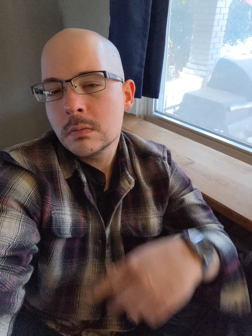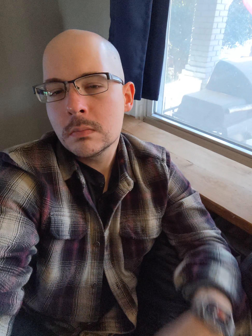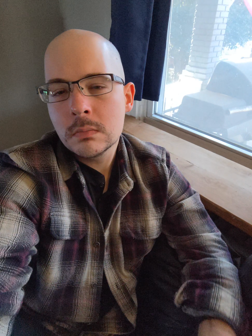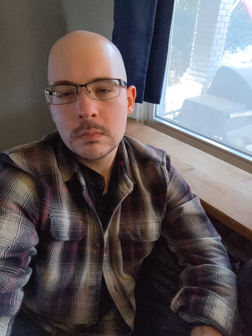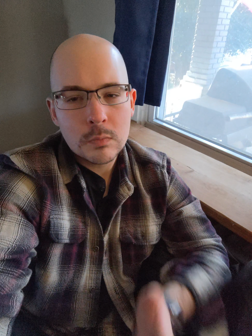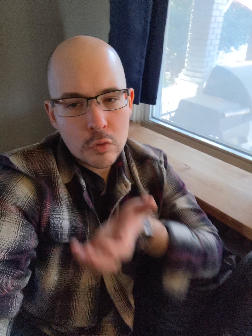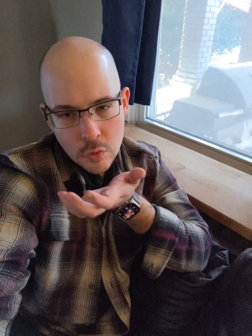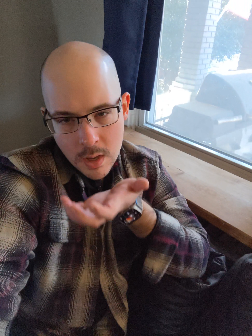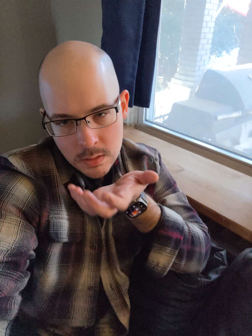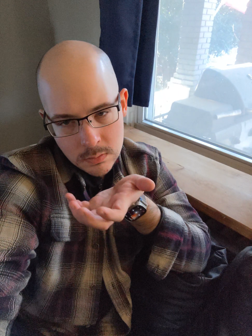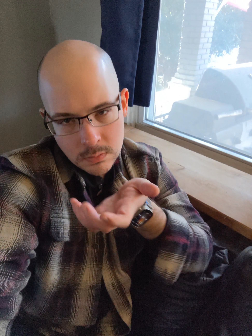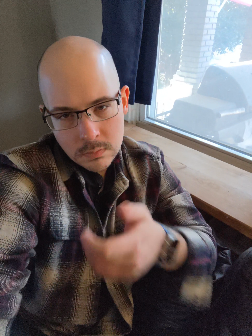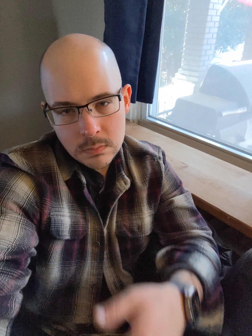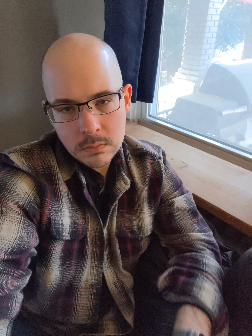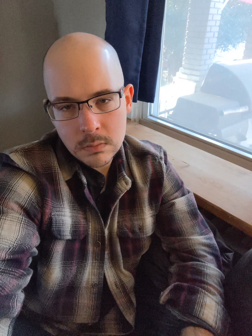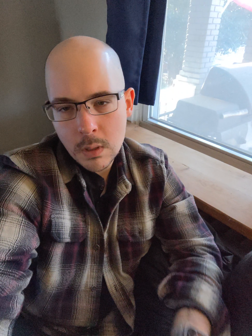grass